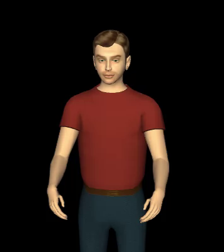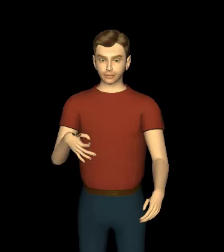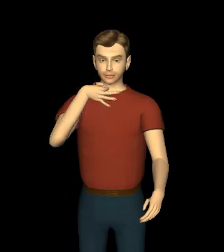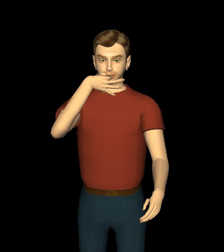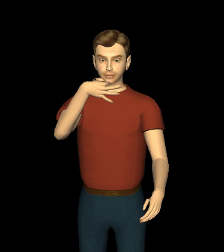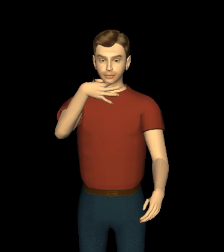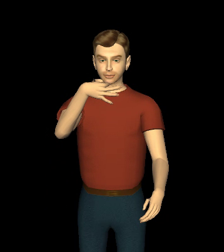يقول